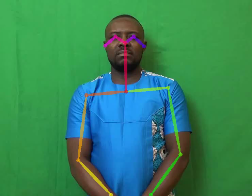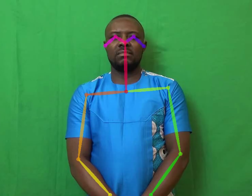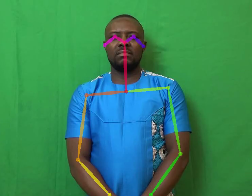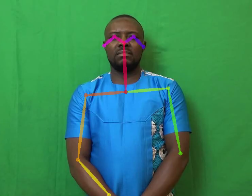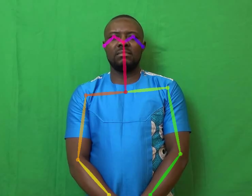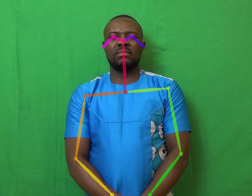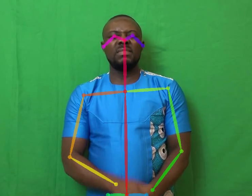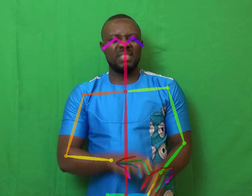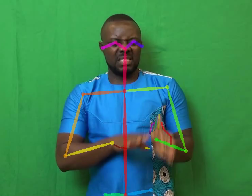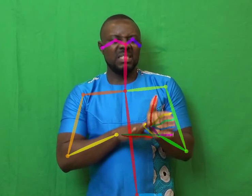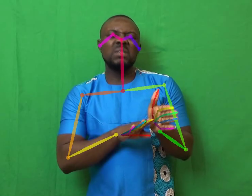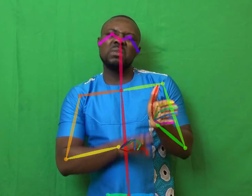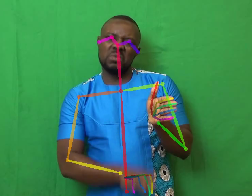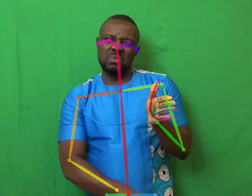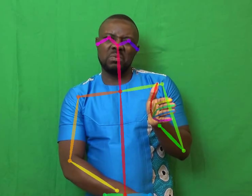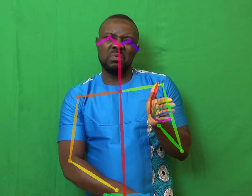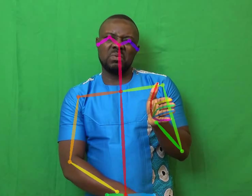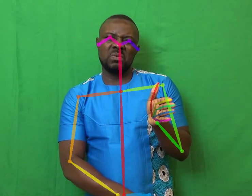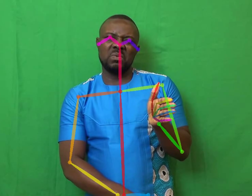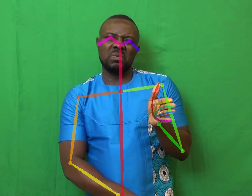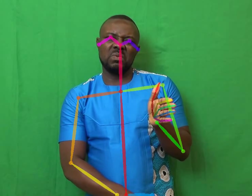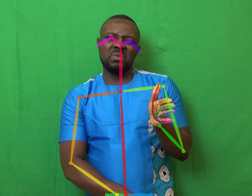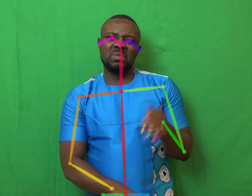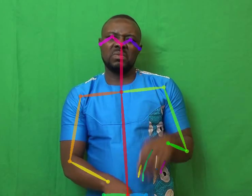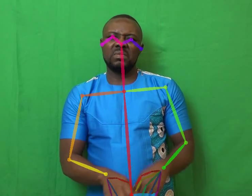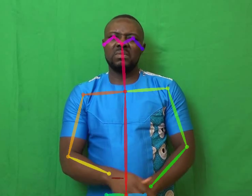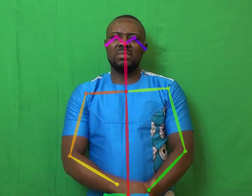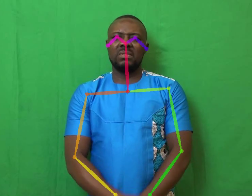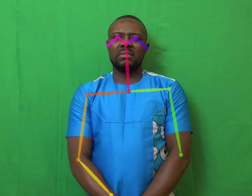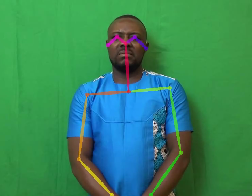reduce